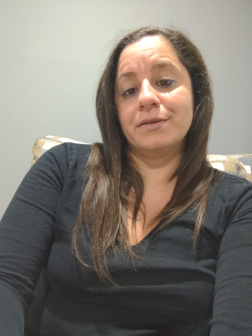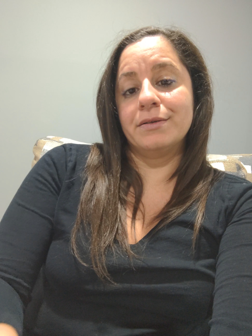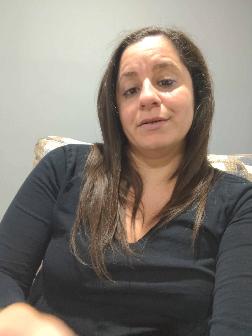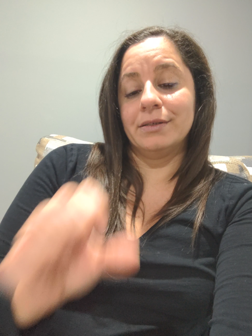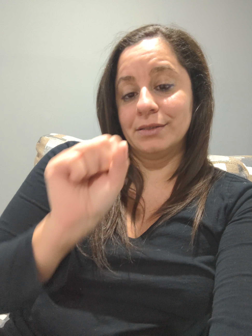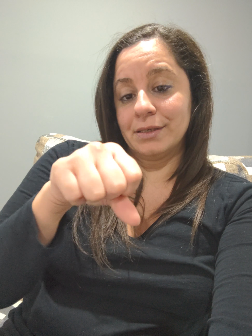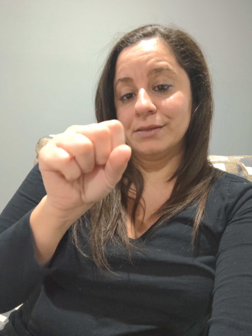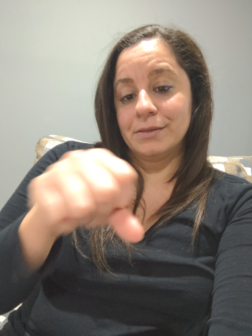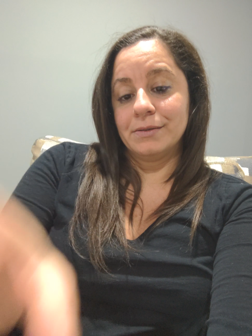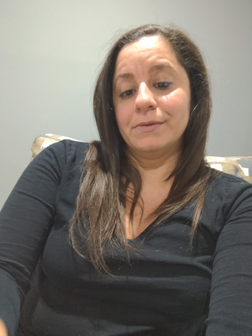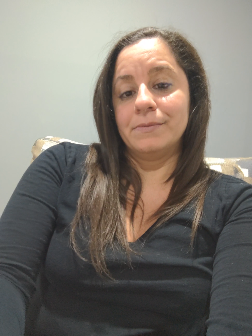yes